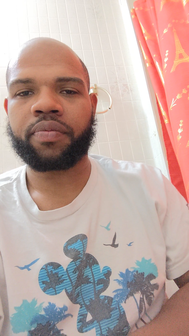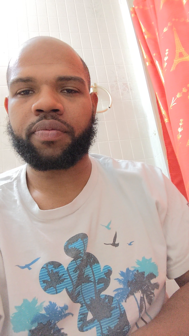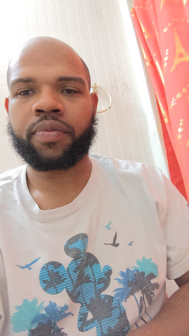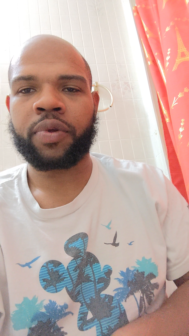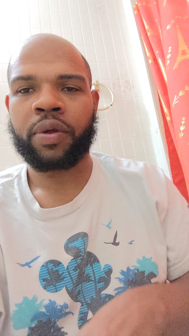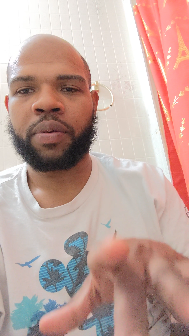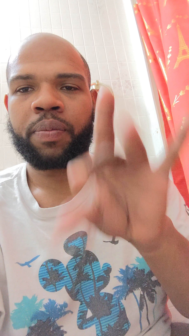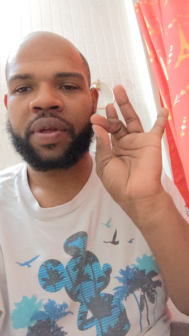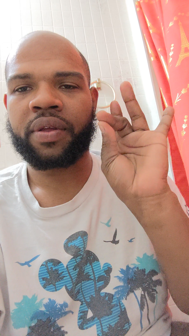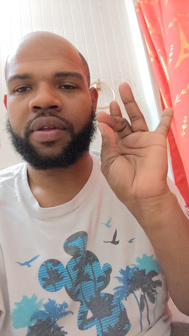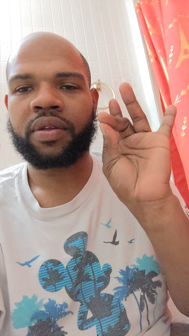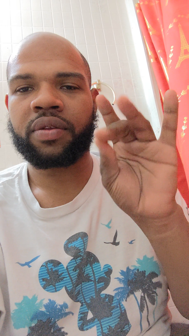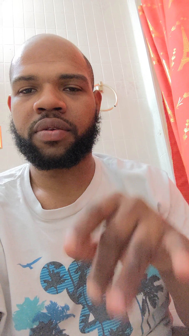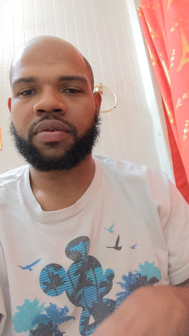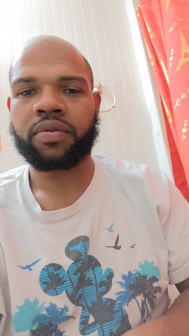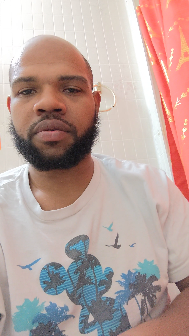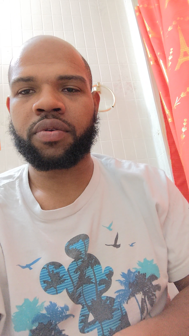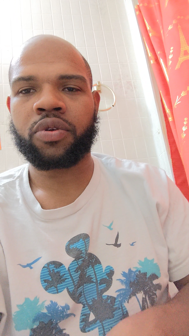pick